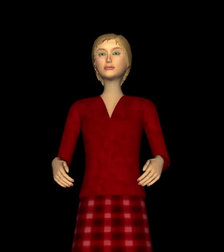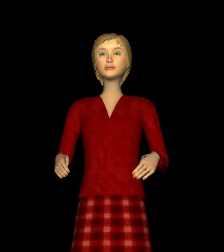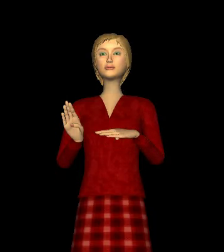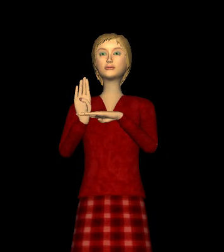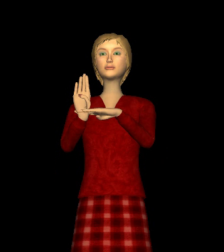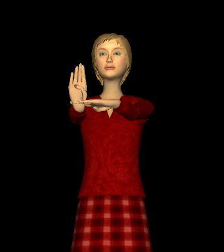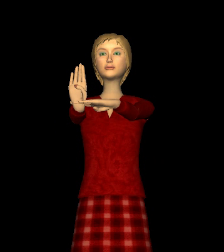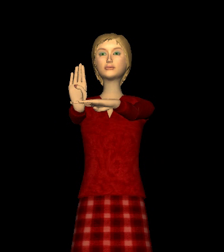يظهر